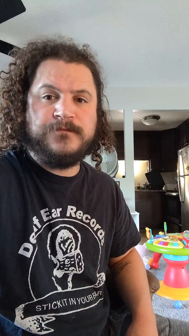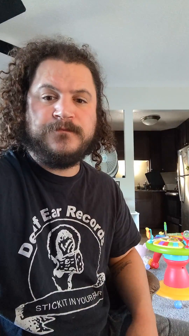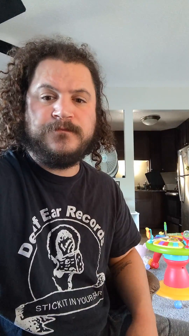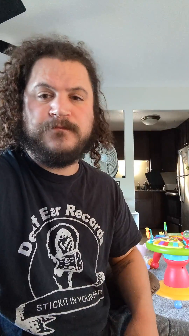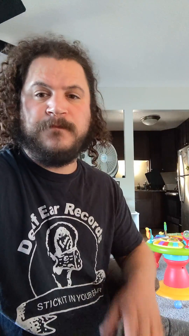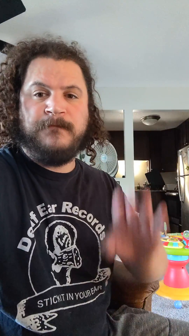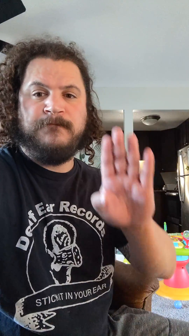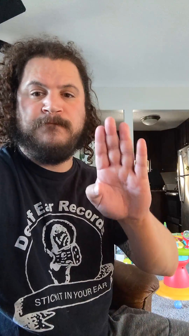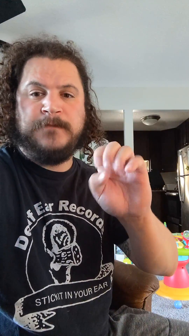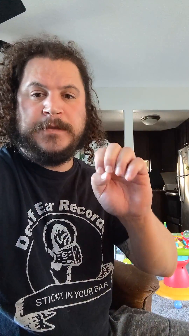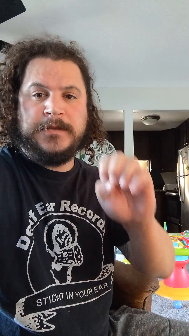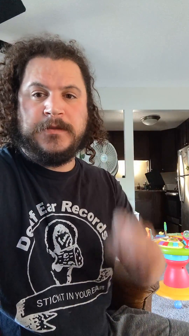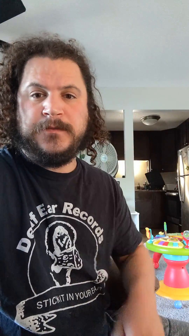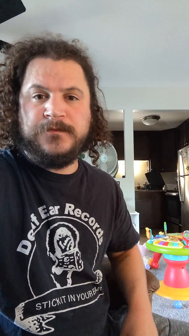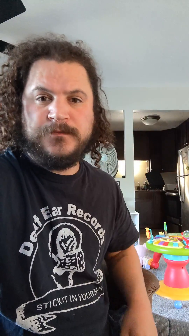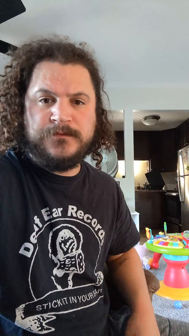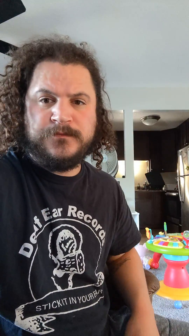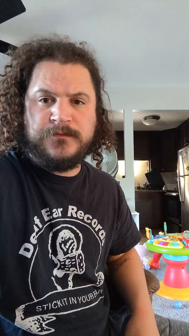be